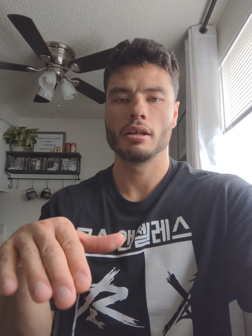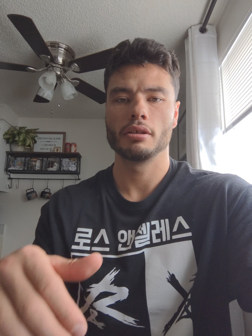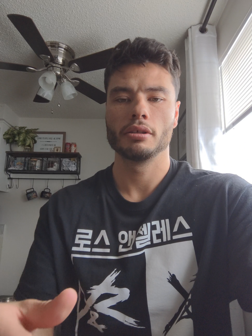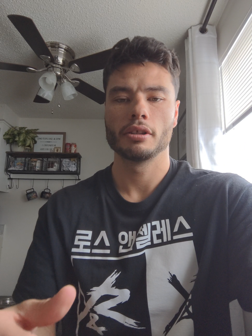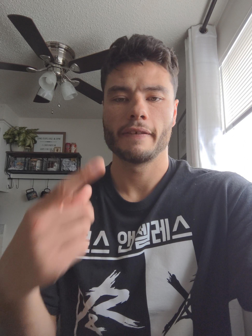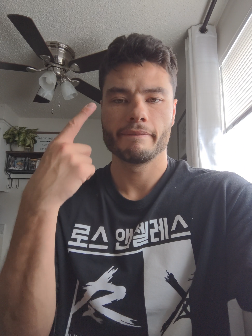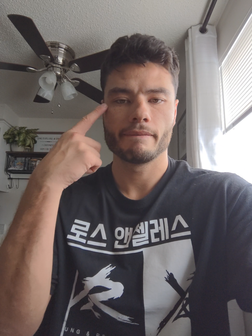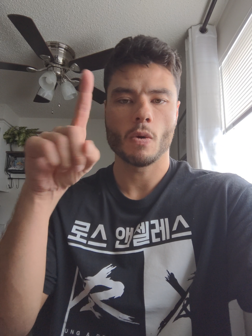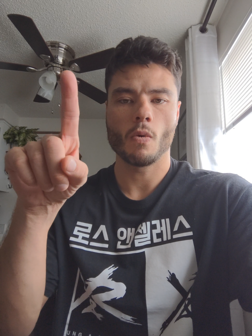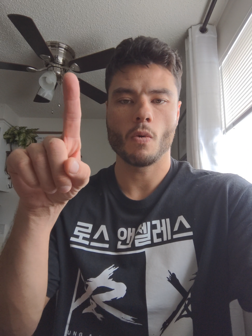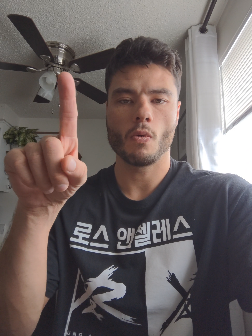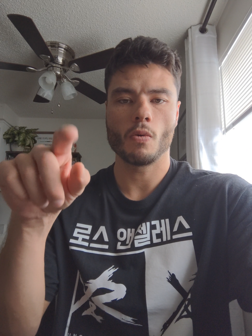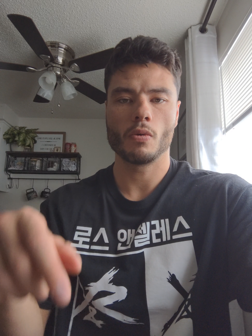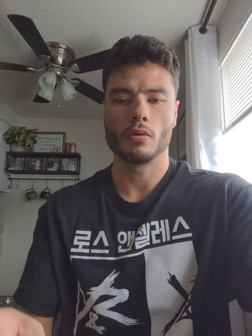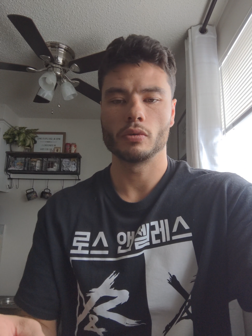for